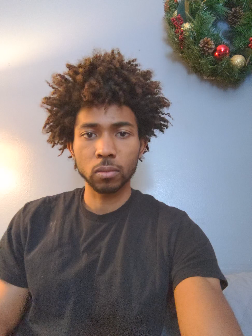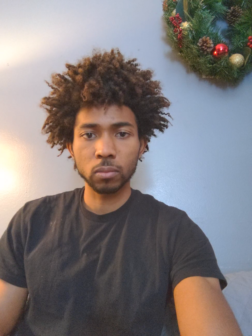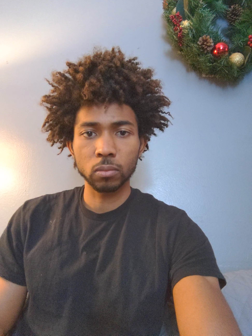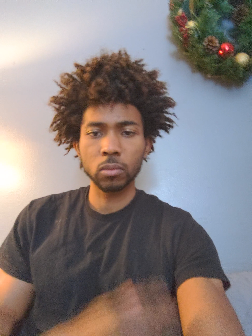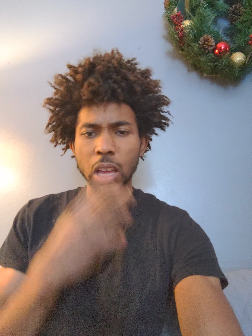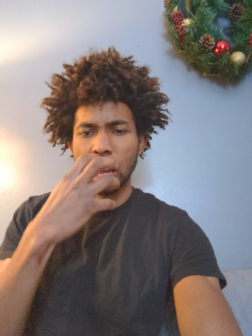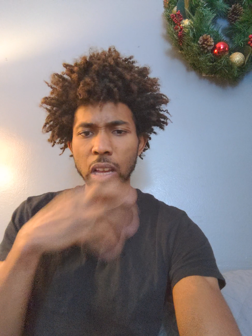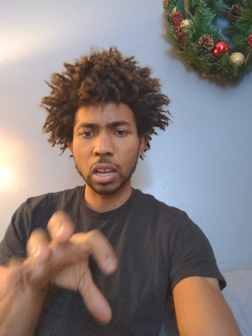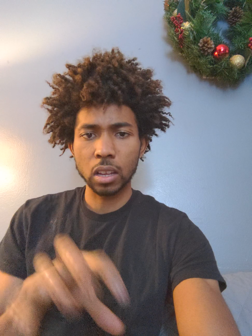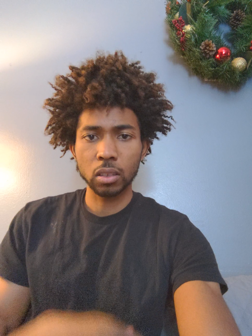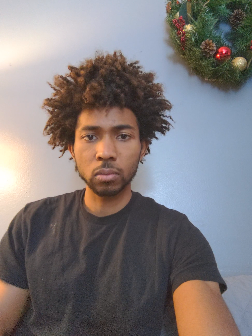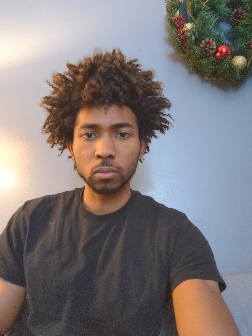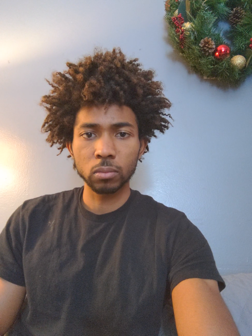hot